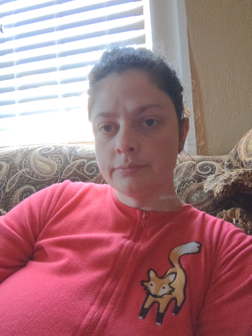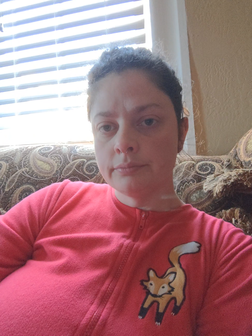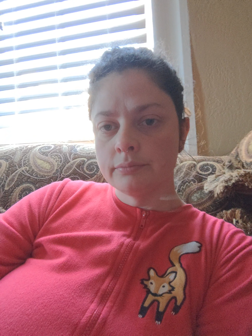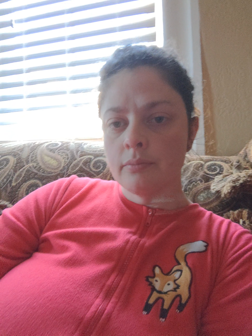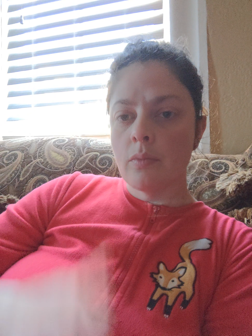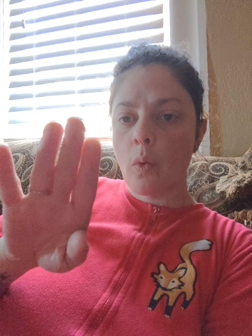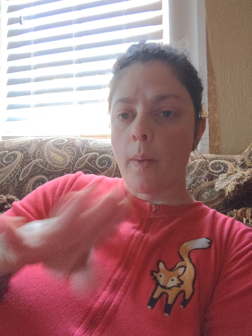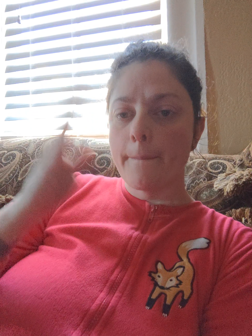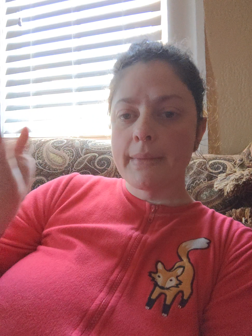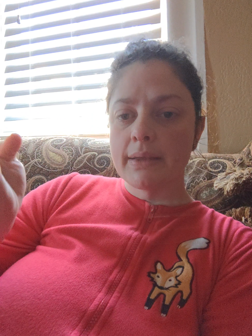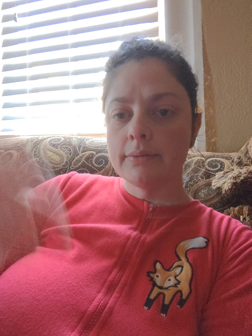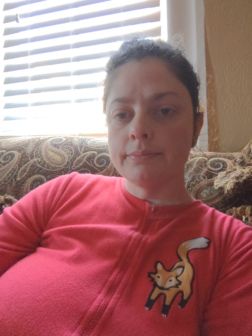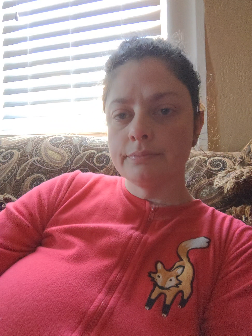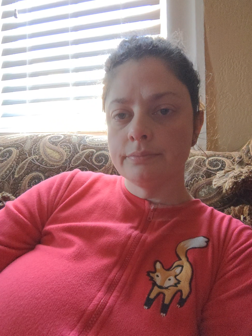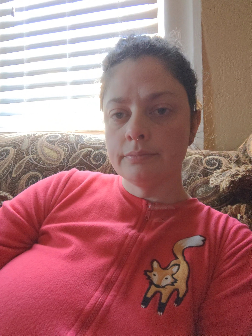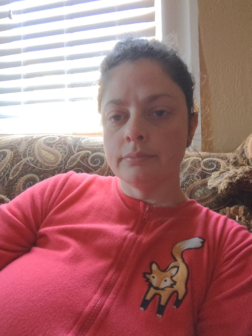open